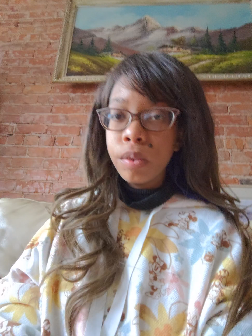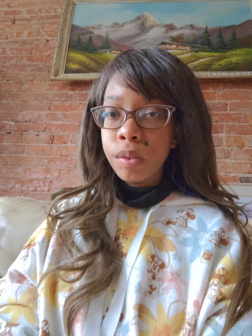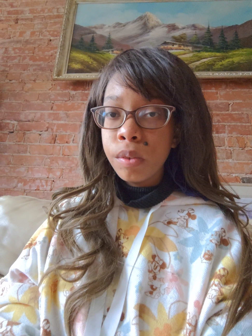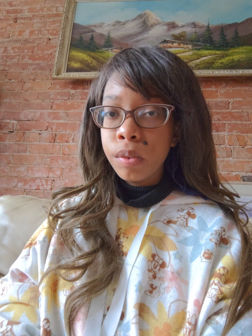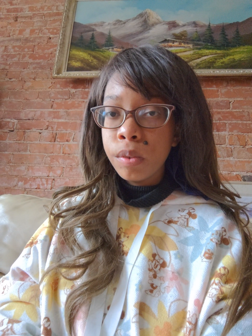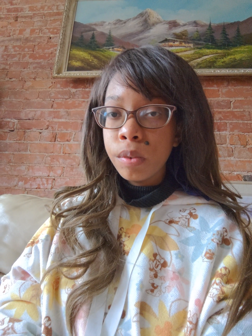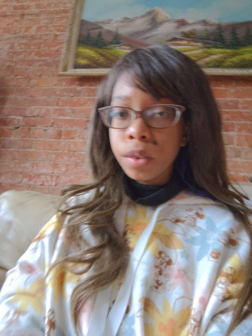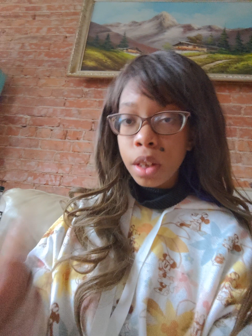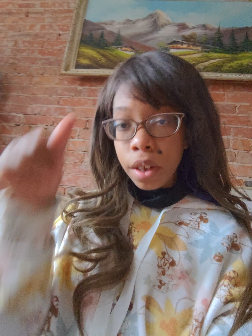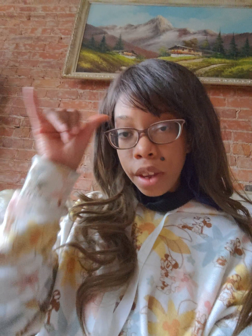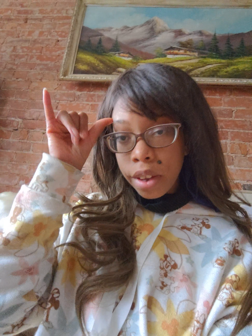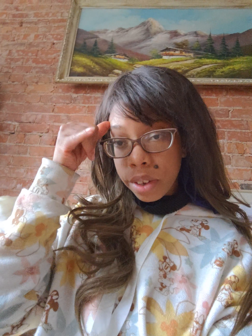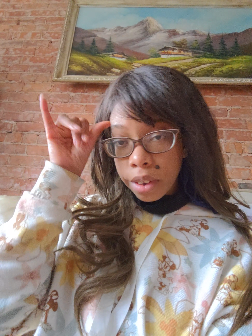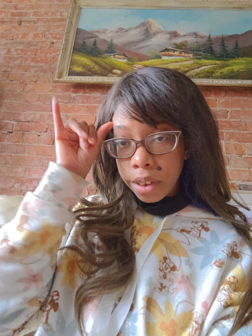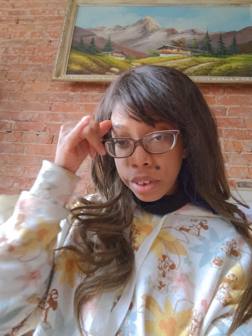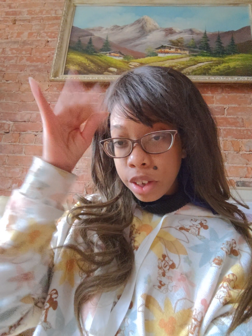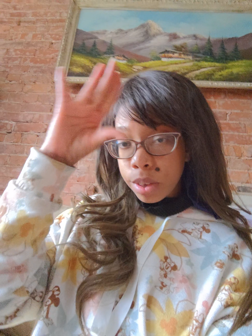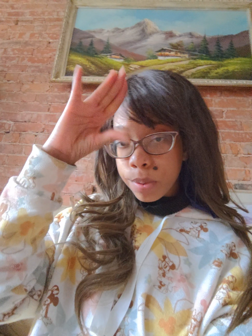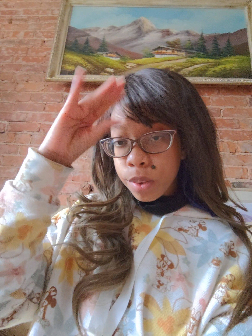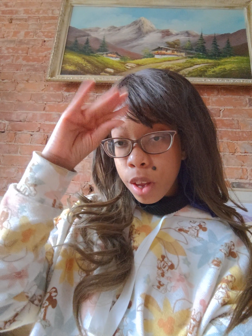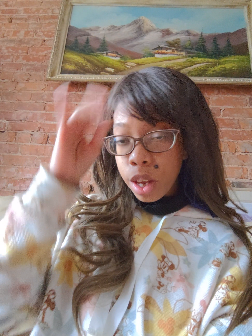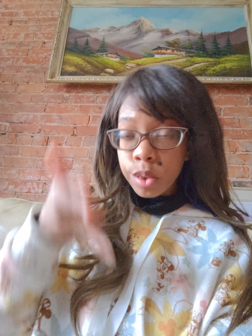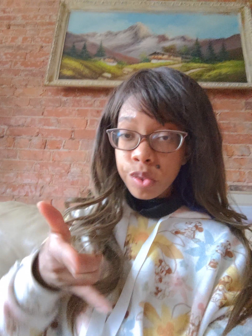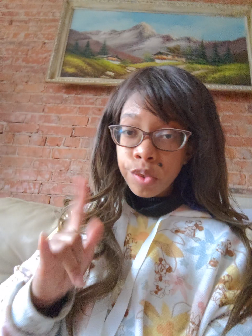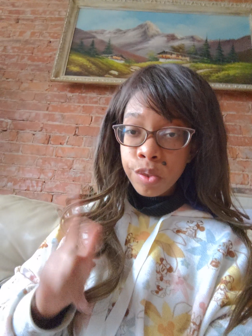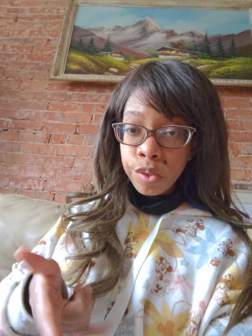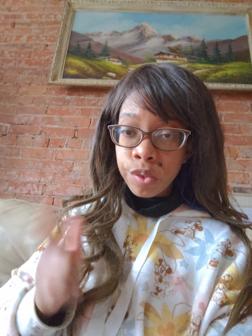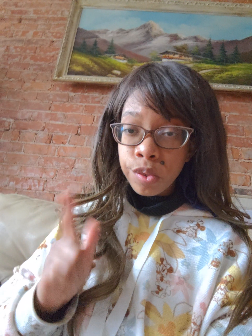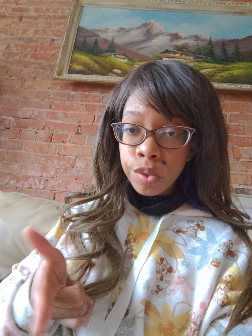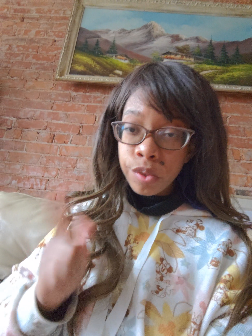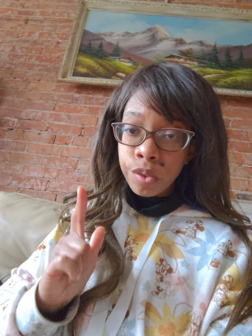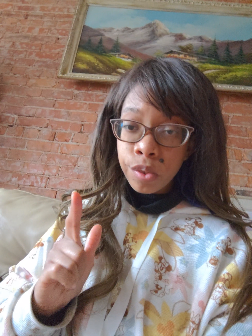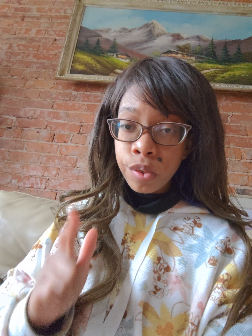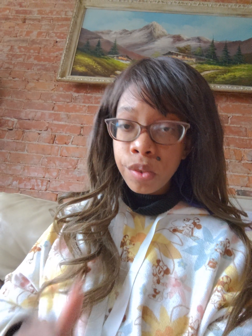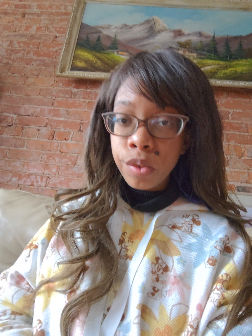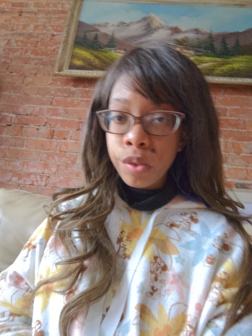cowboy